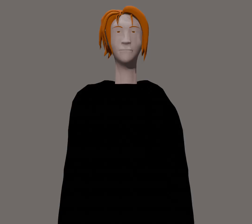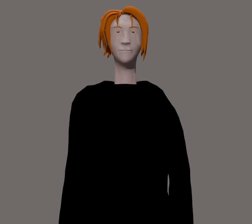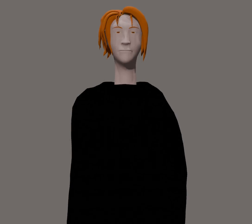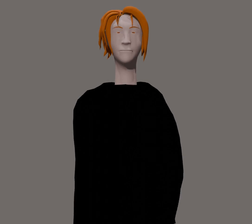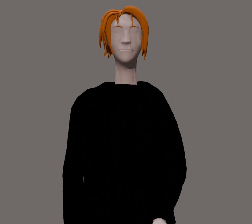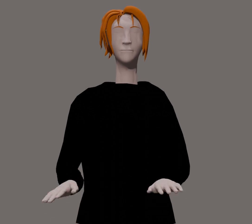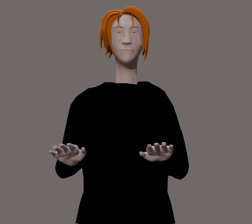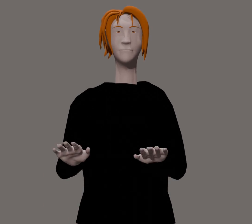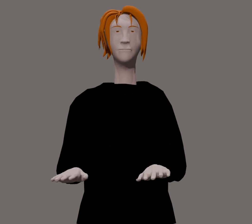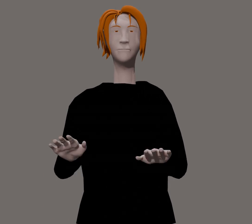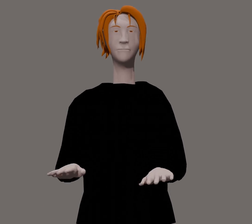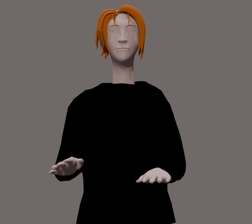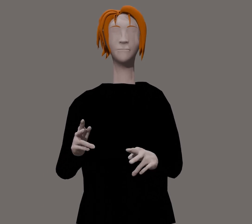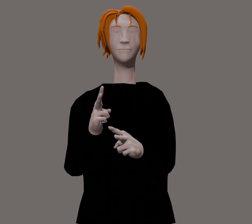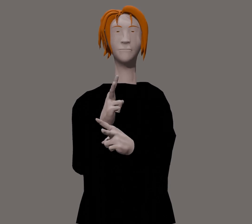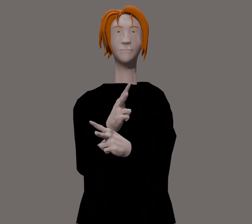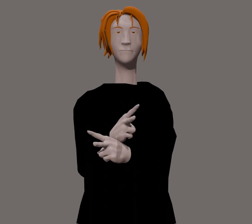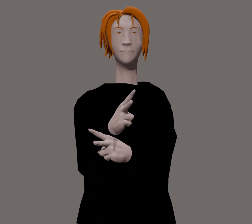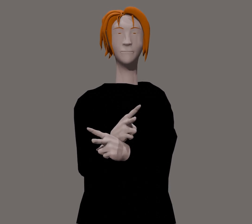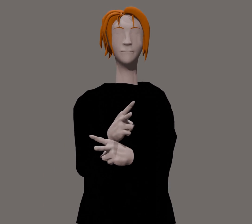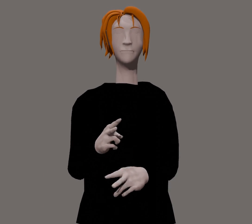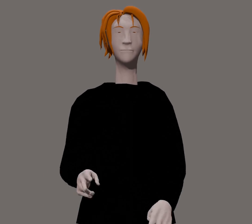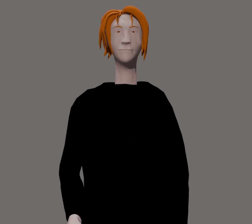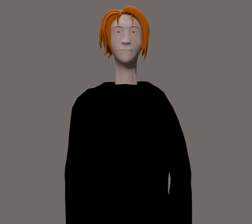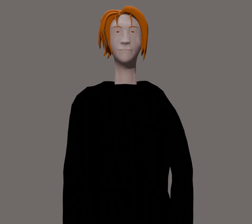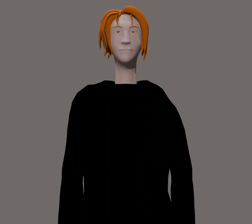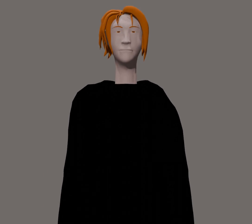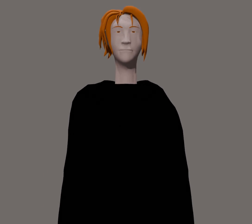Childcare